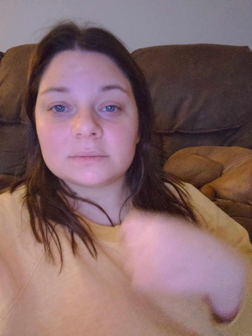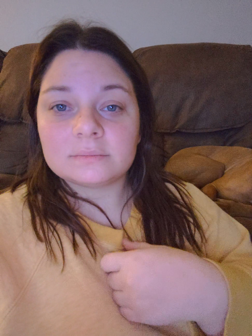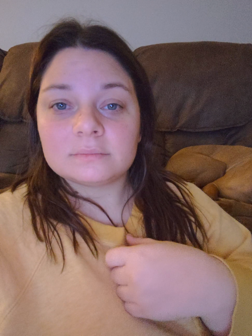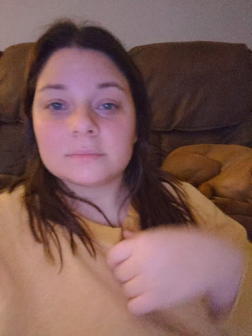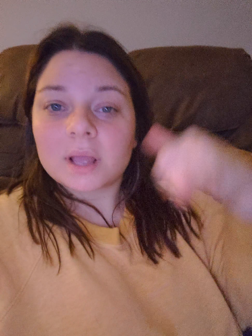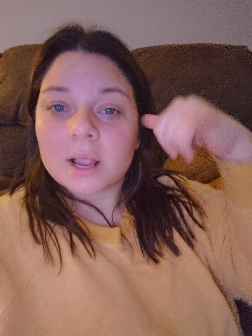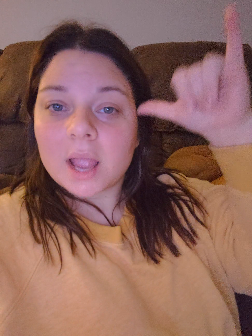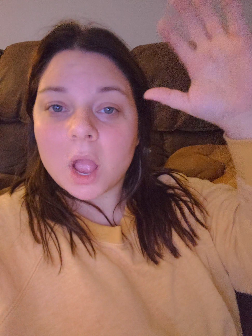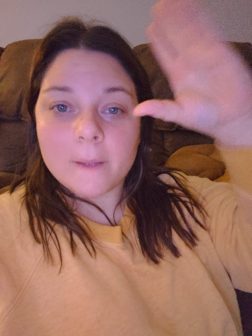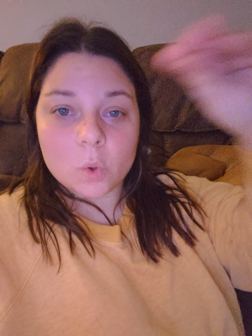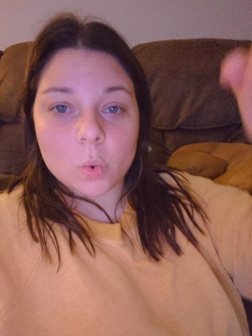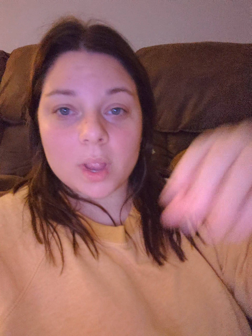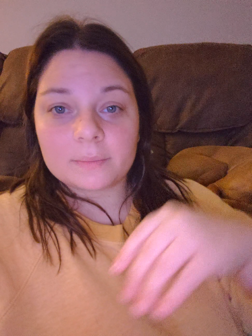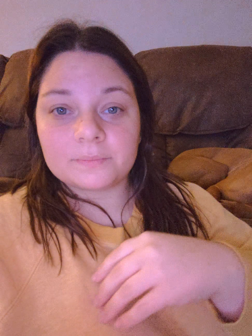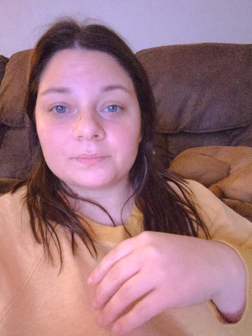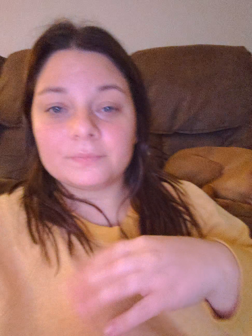cowboy